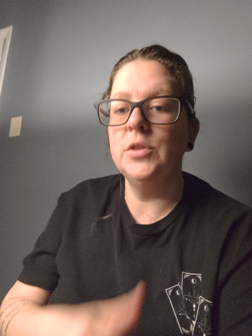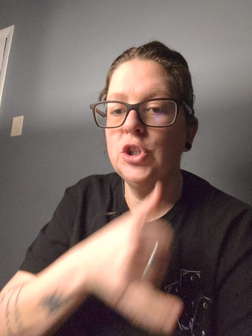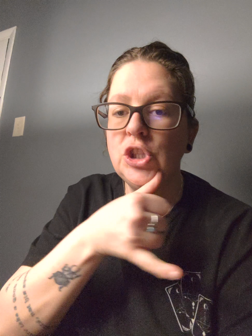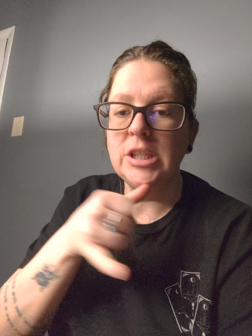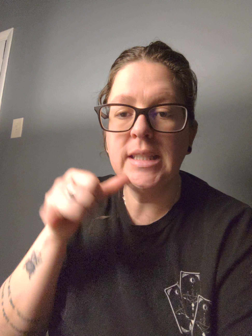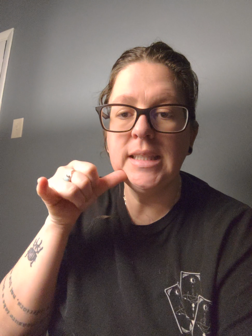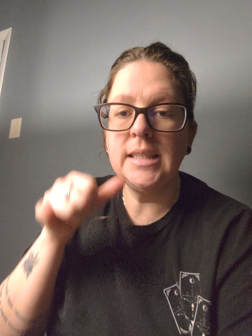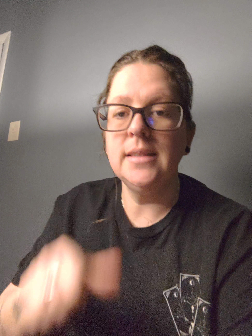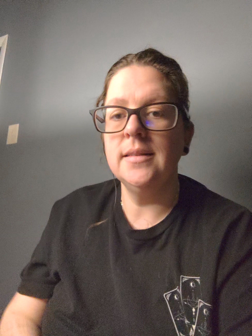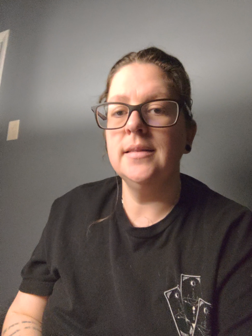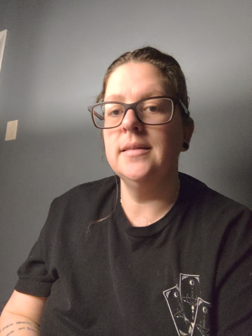jeans